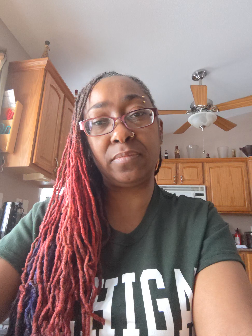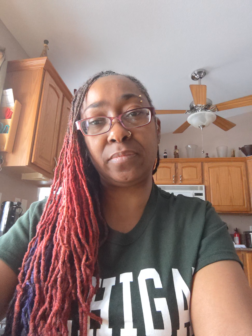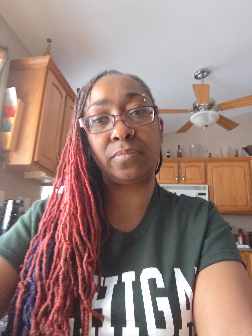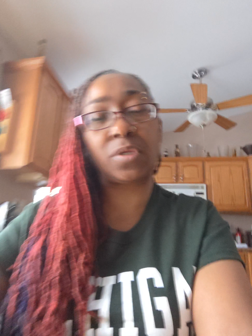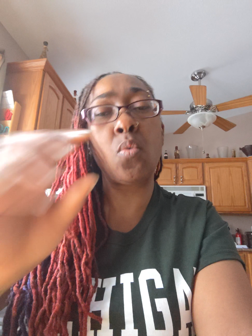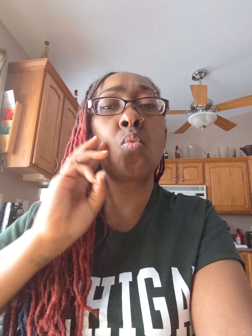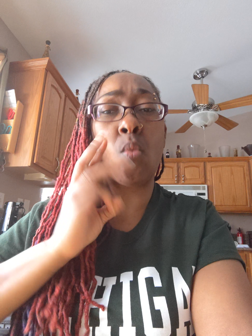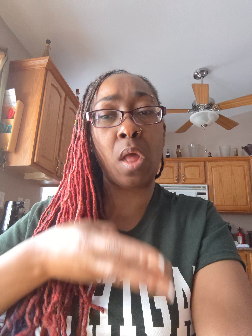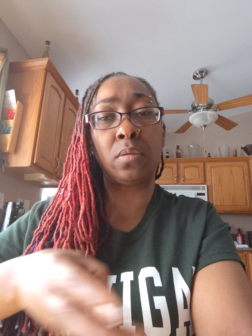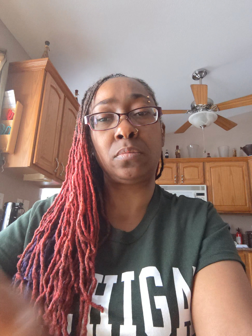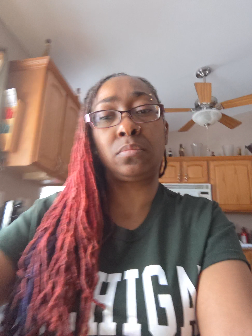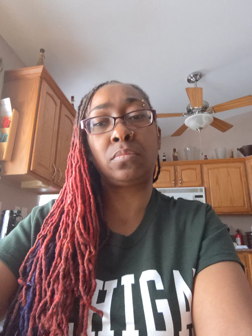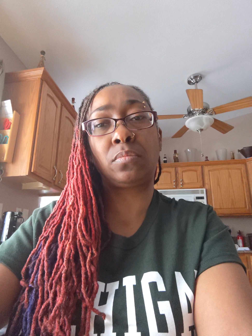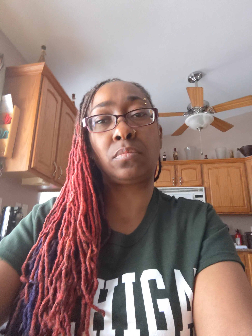will